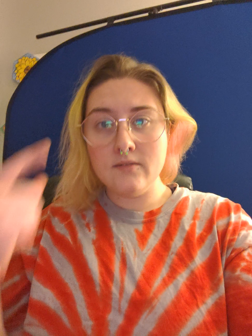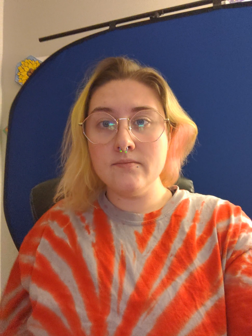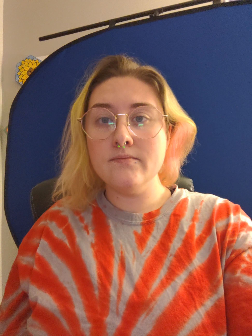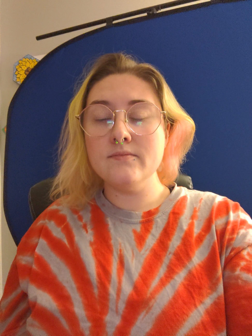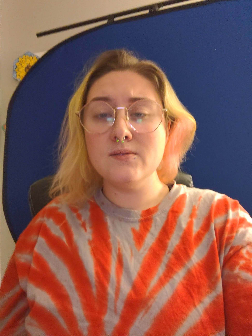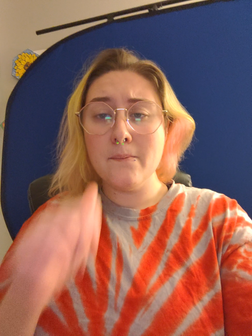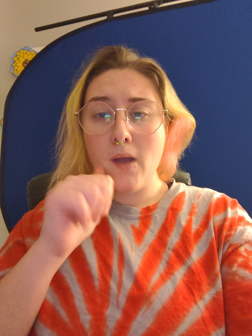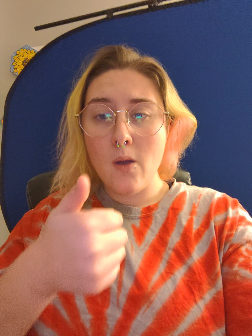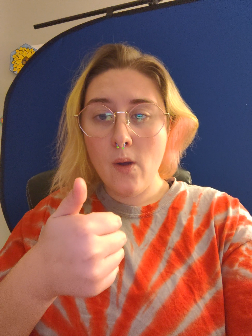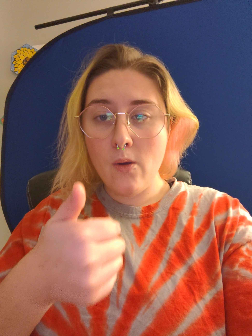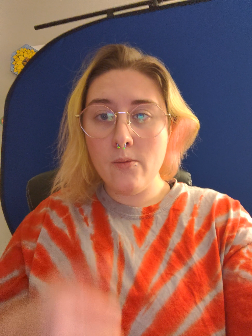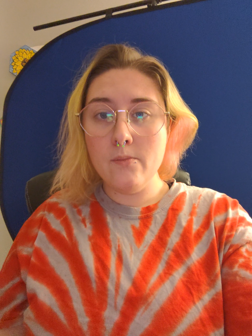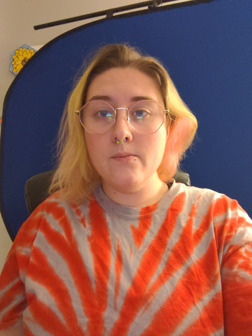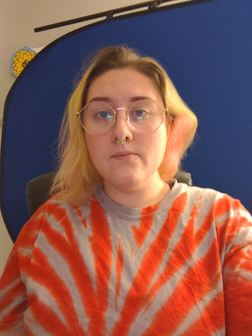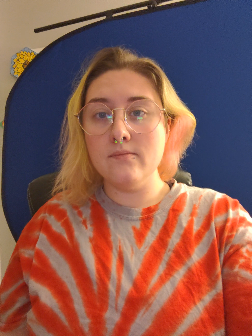tomorrow